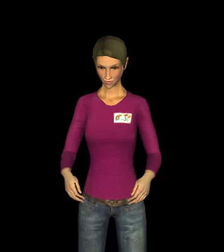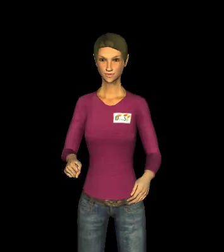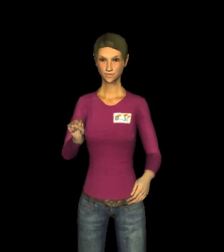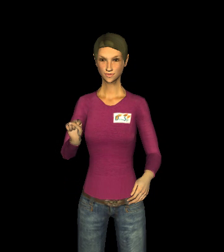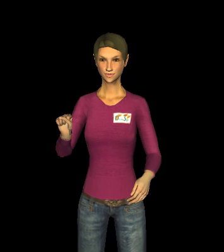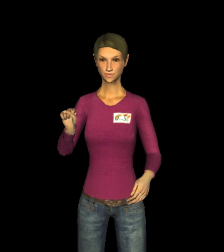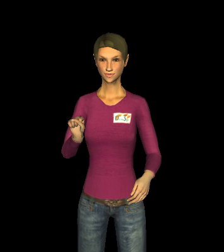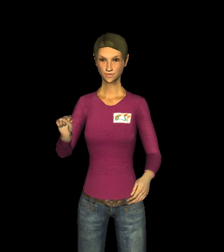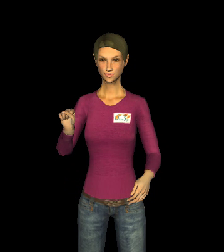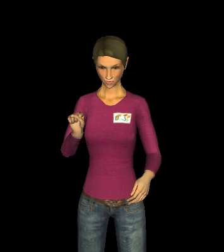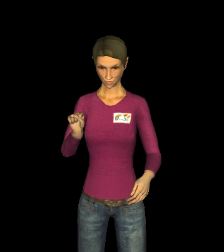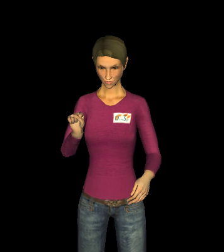السبت